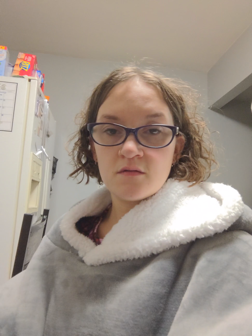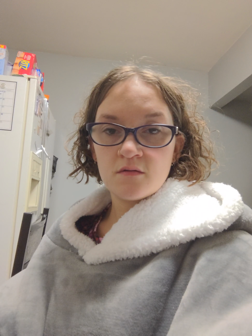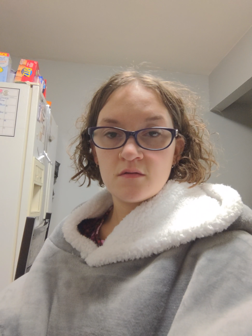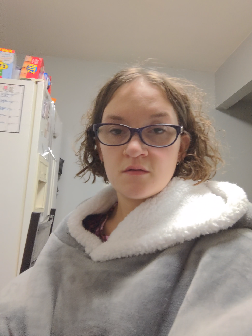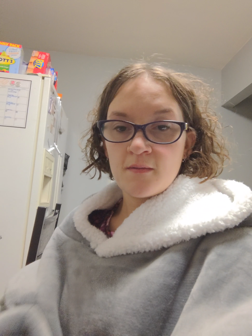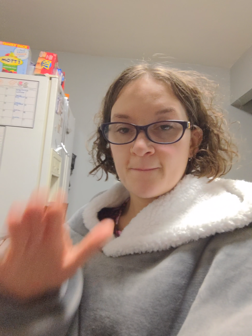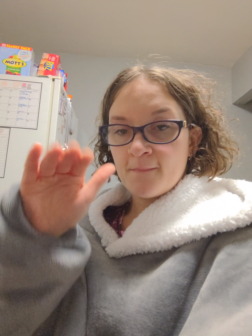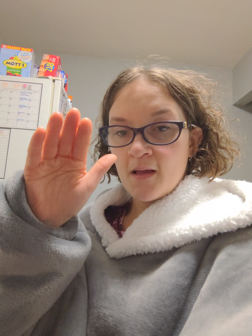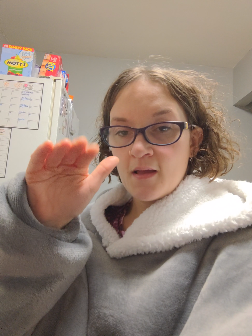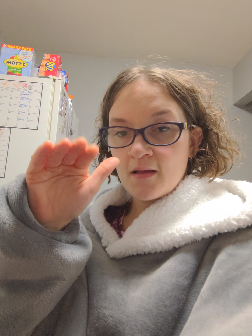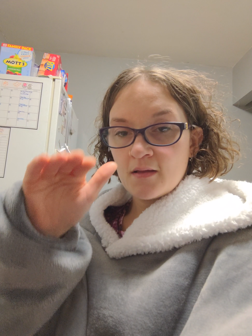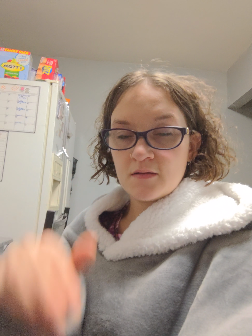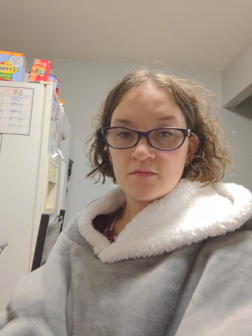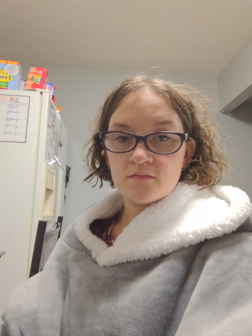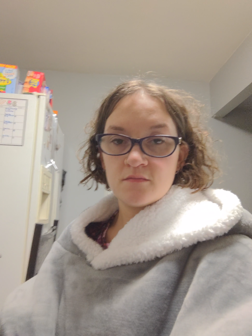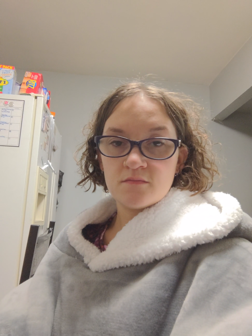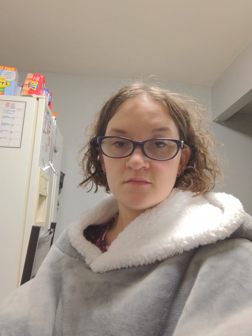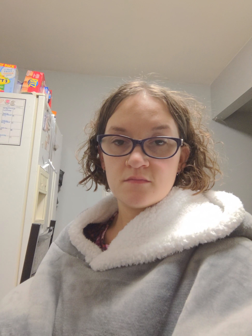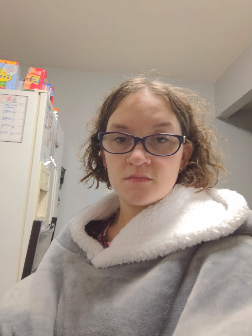bye